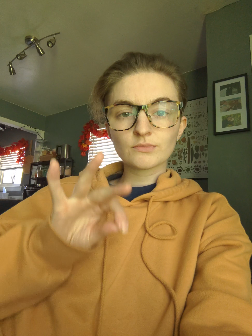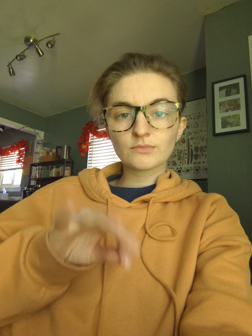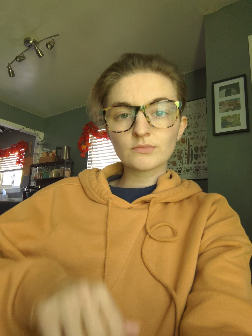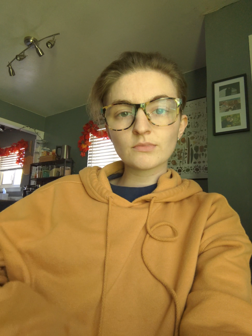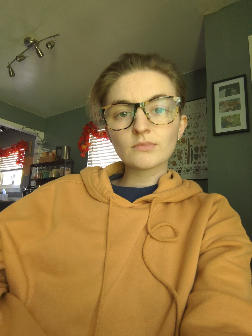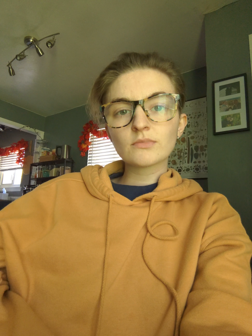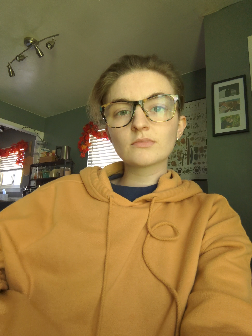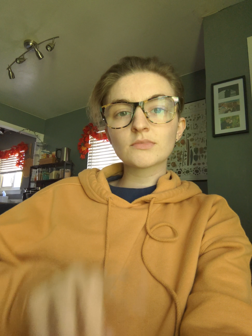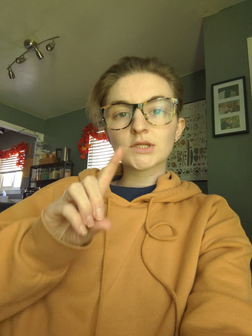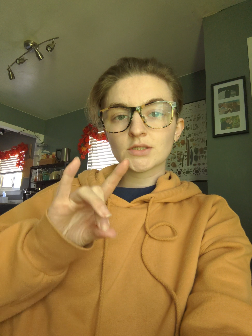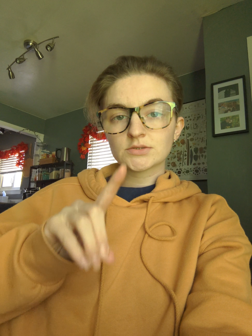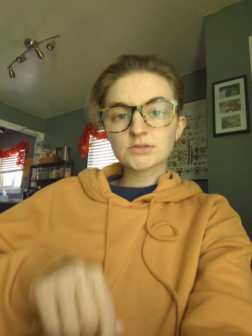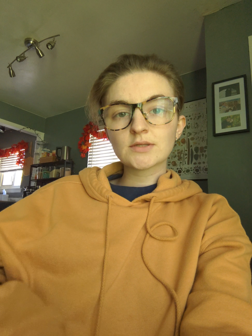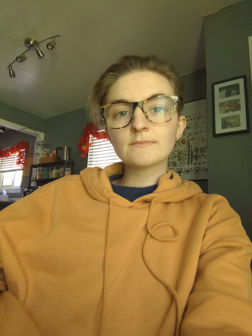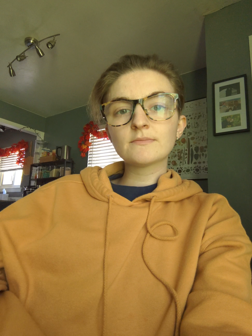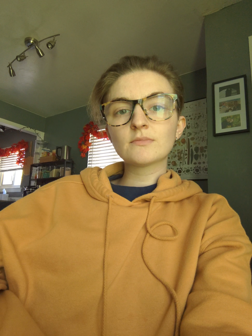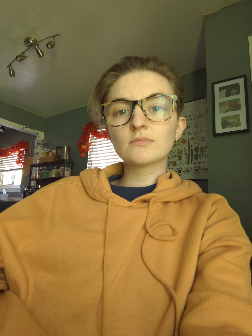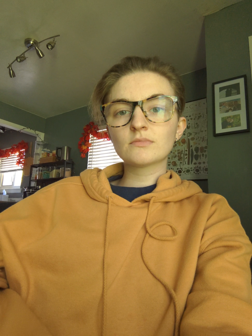did